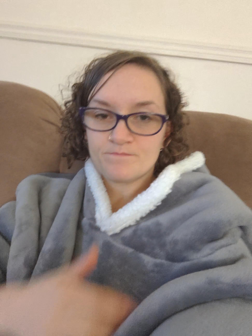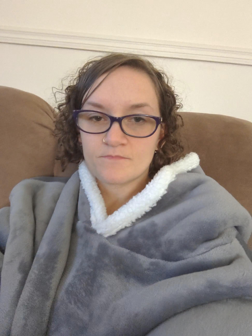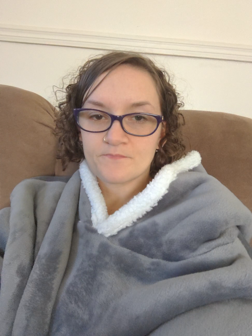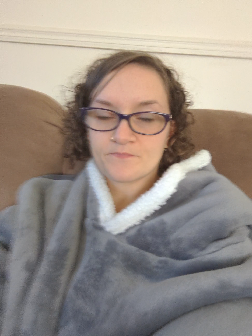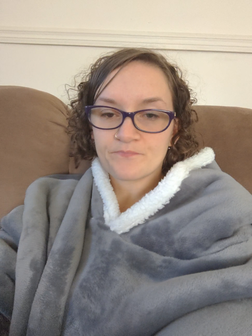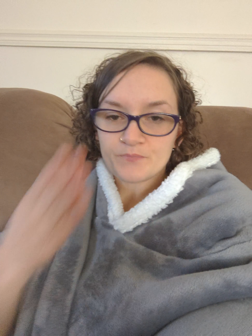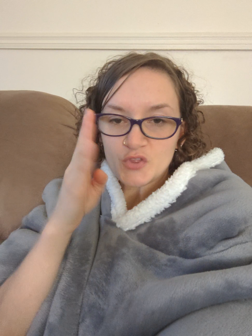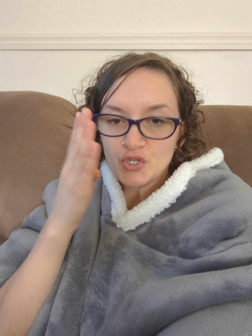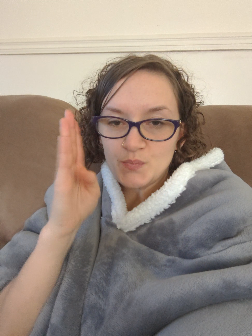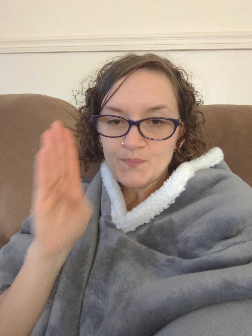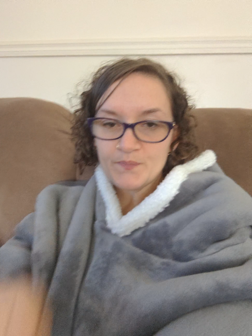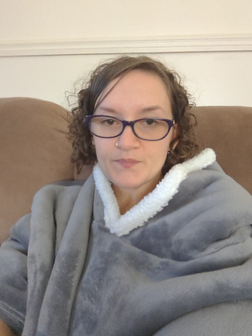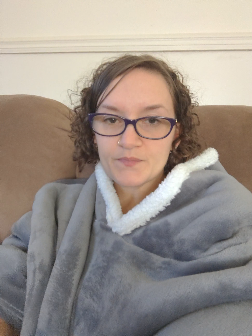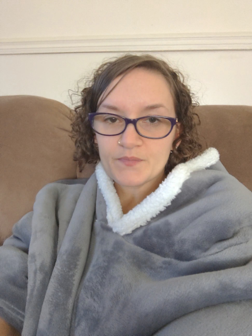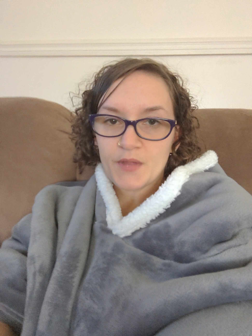blue